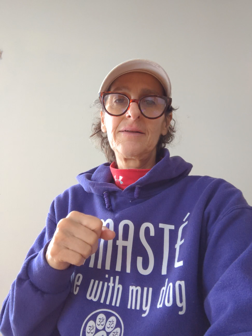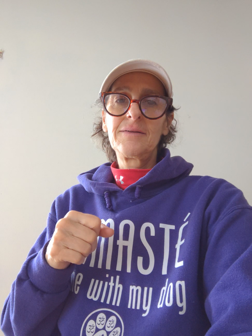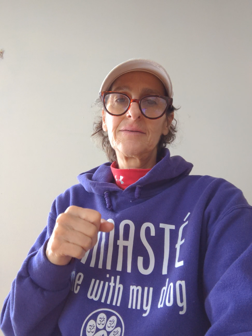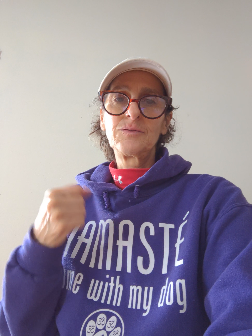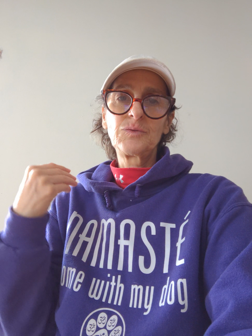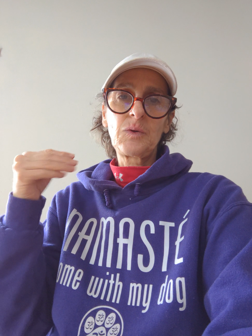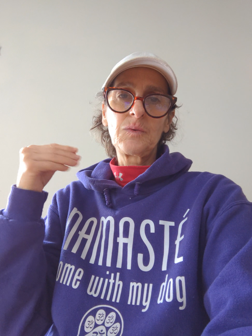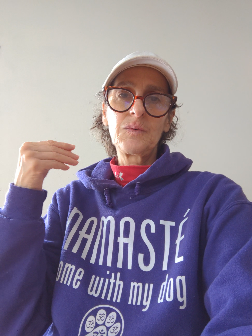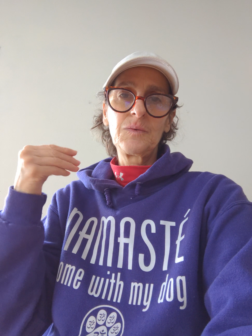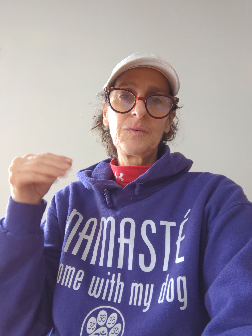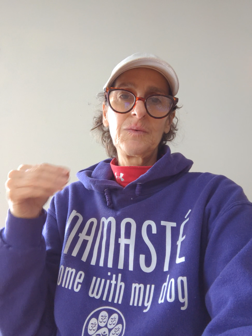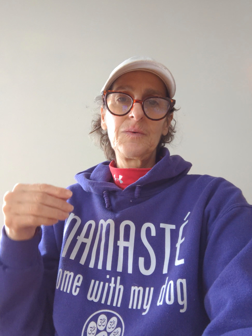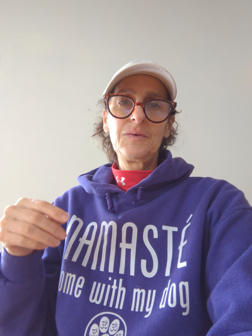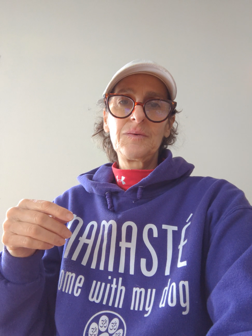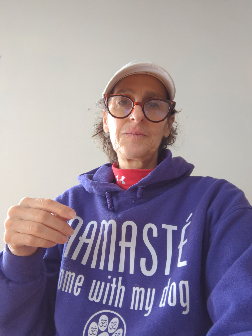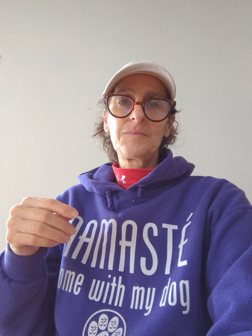store